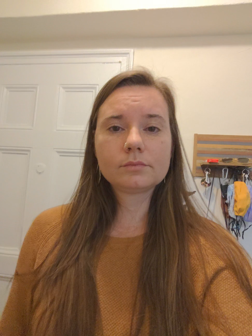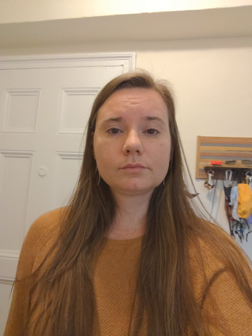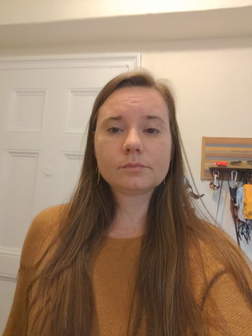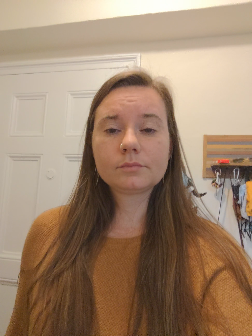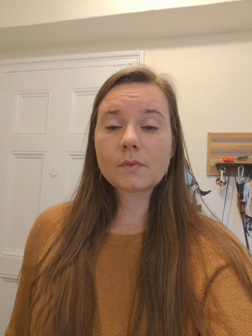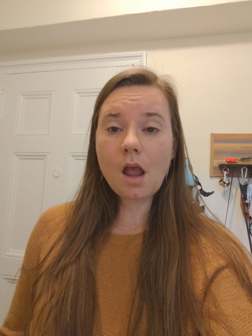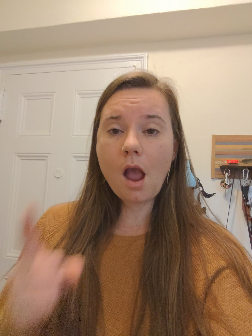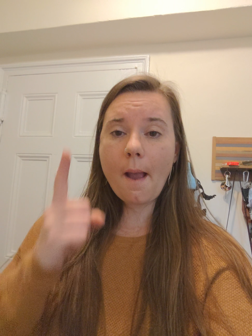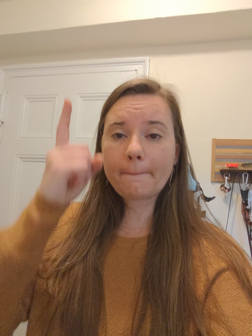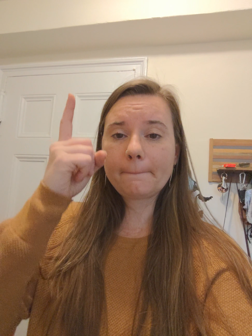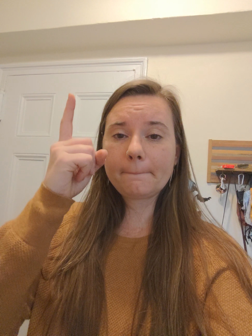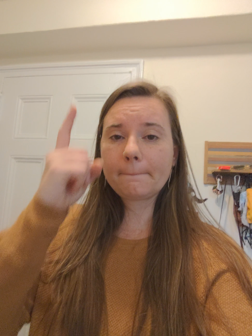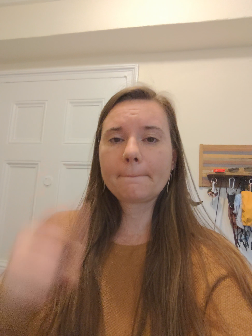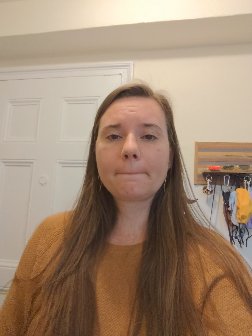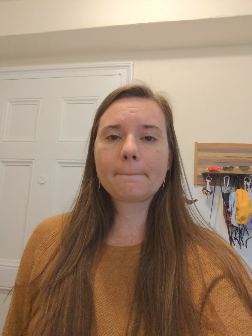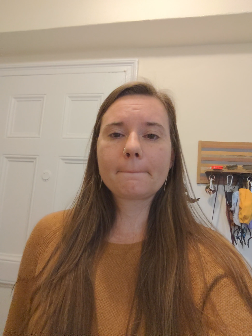up